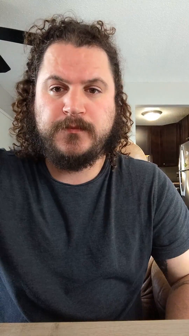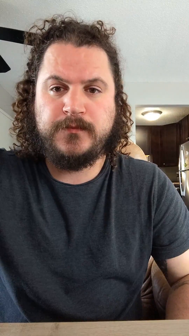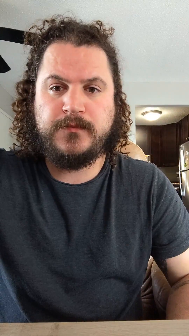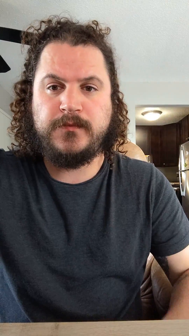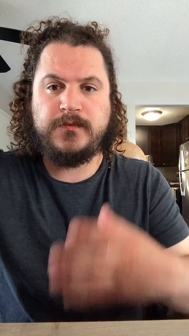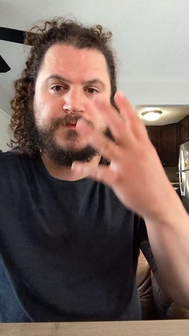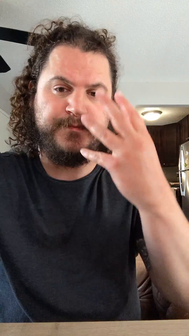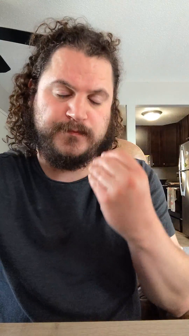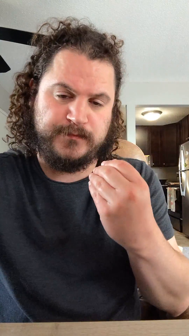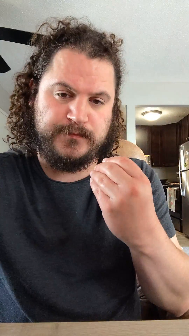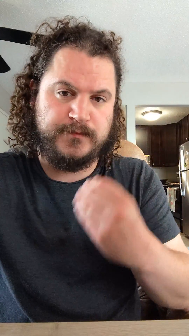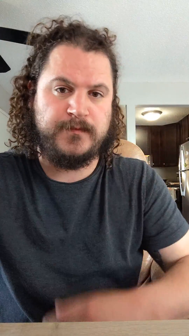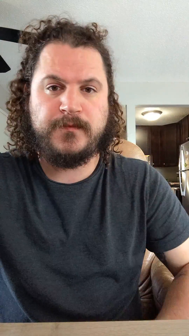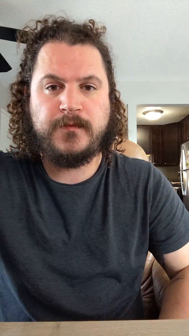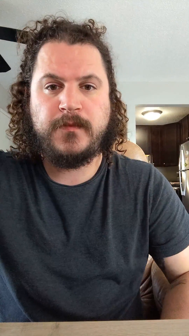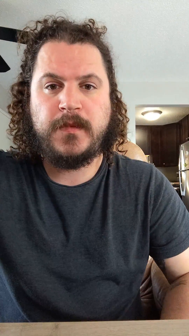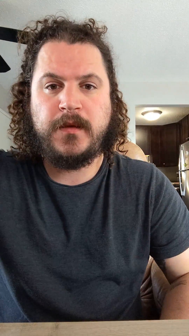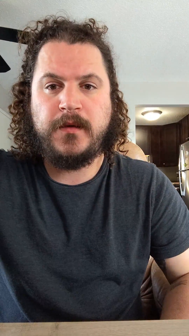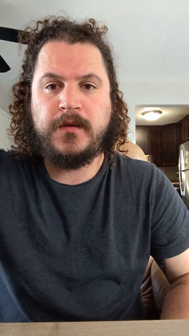asleep